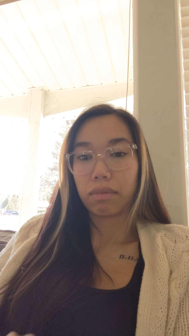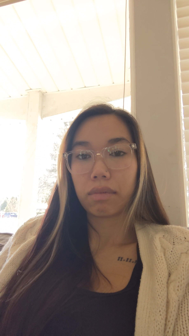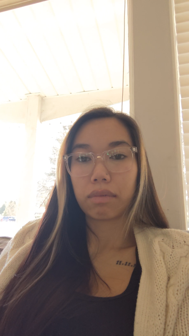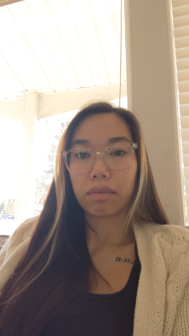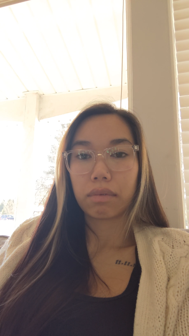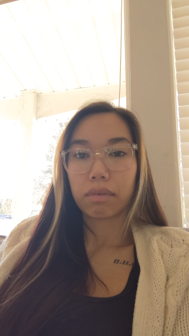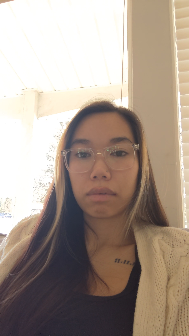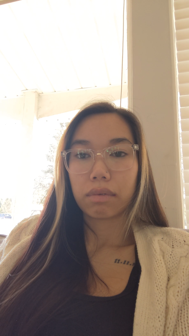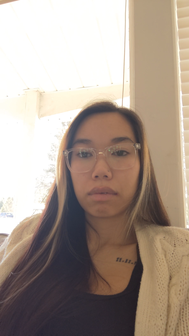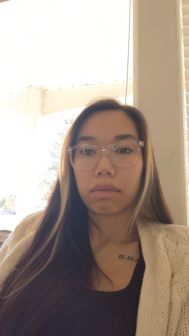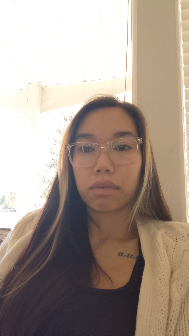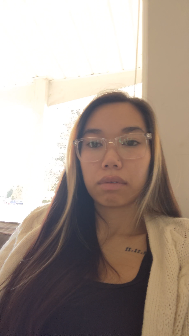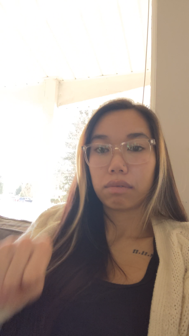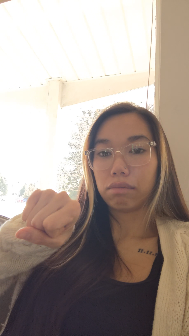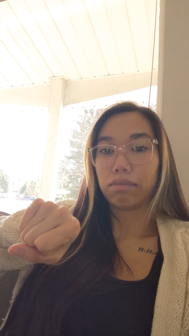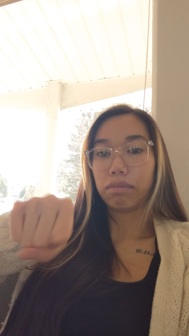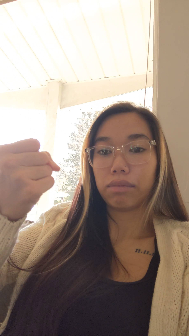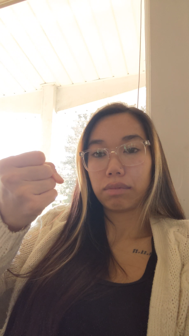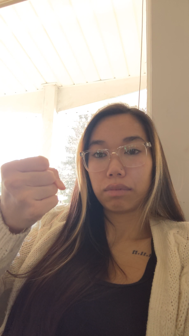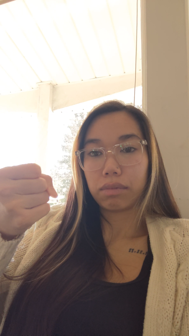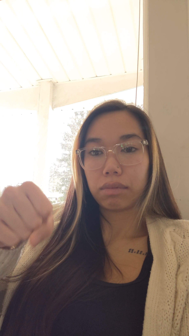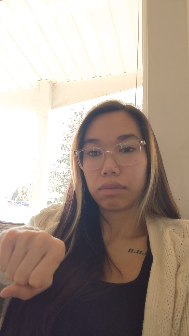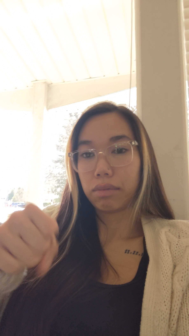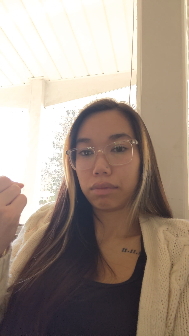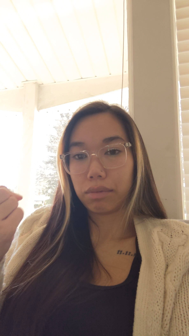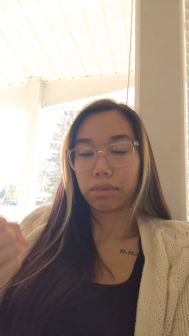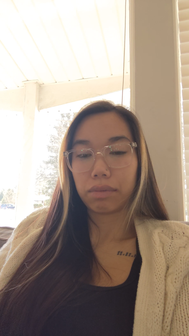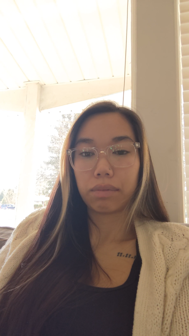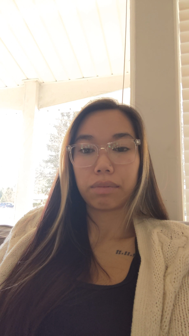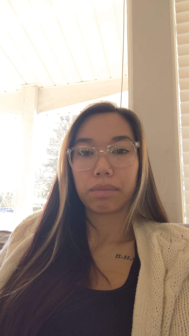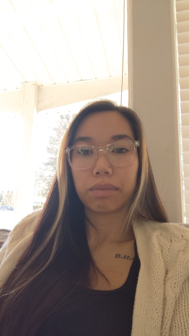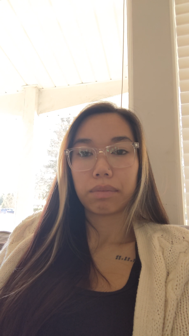break